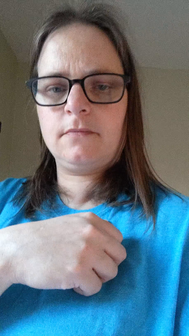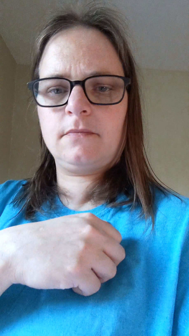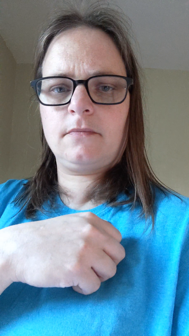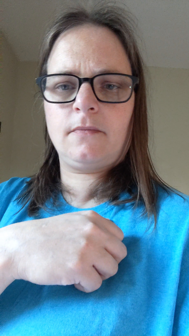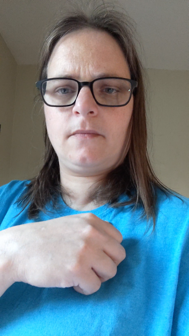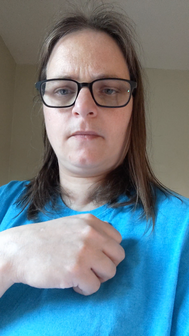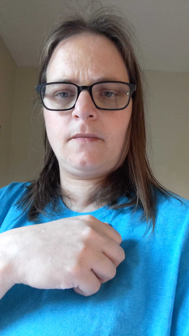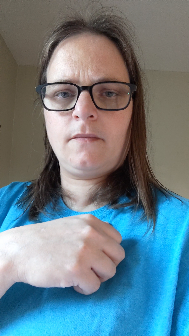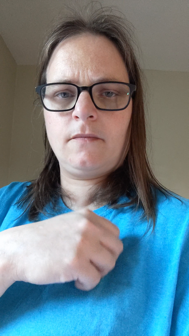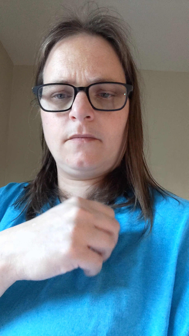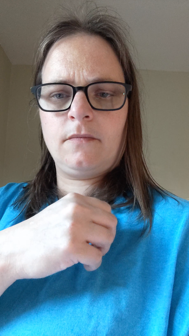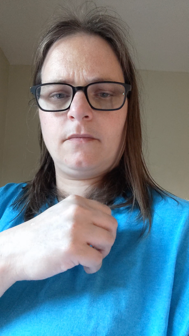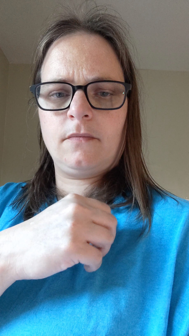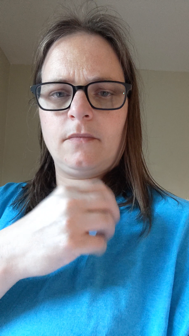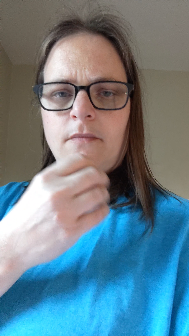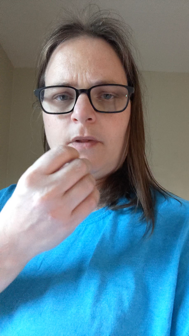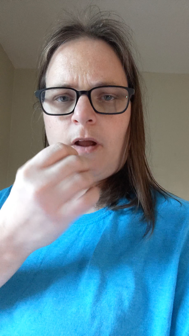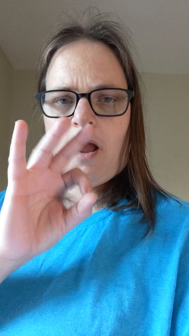of